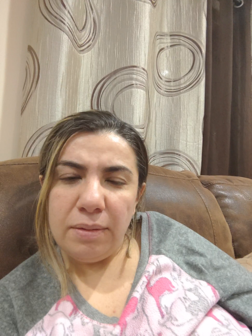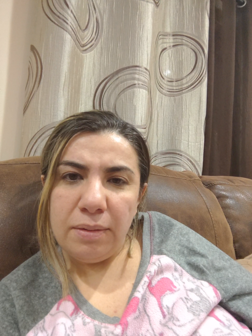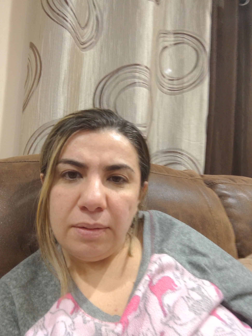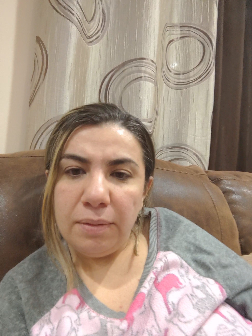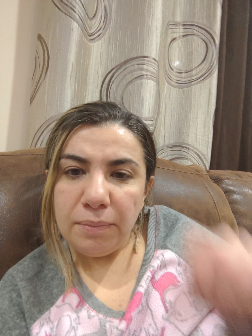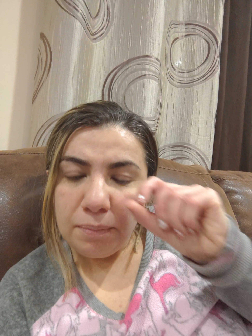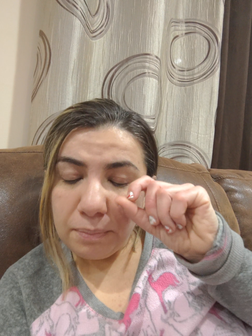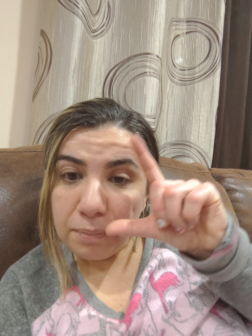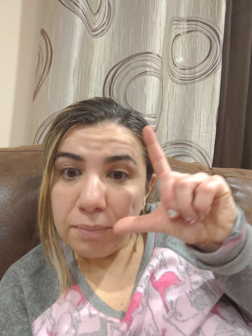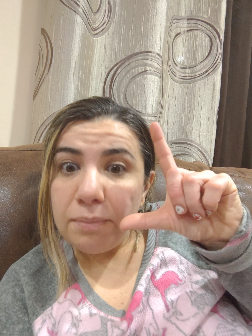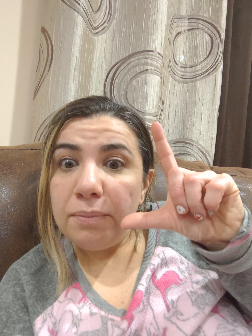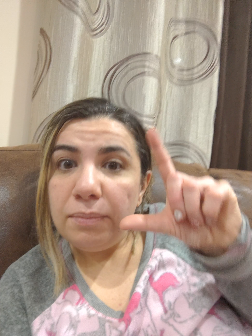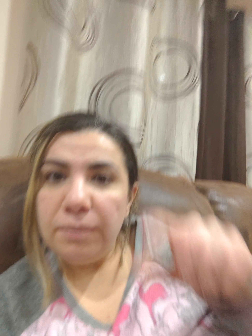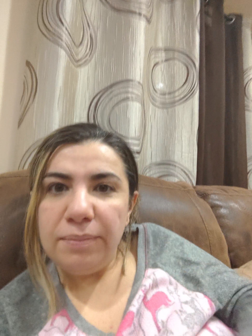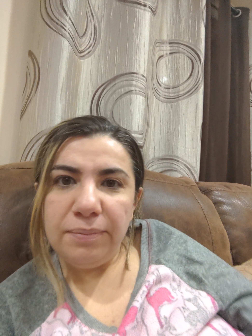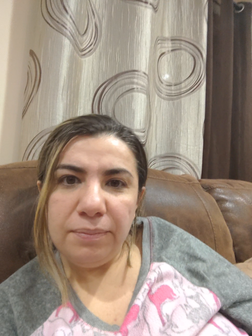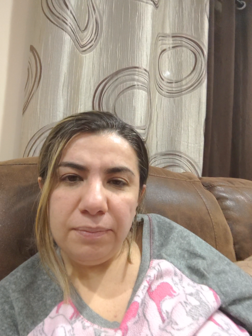wake